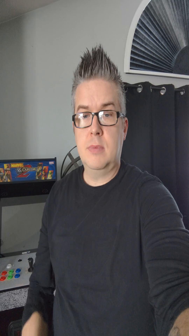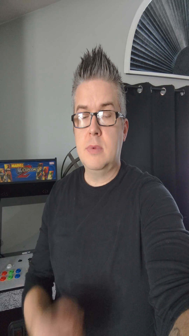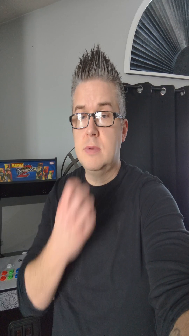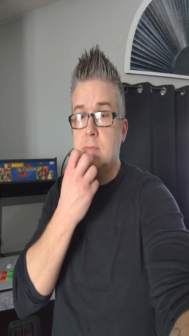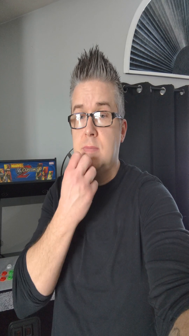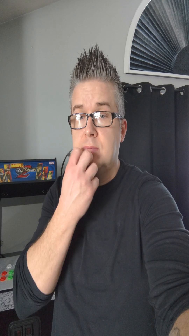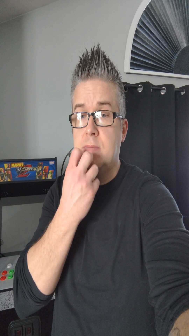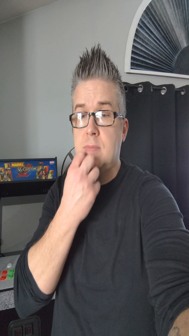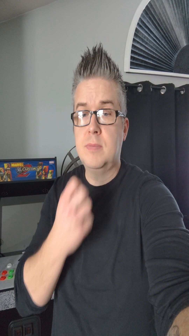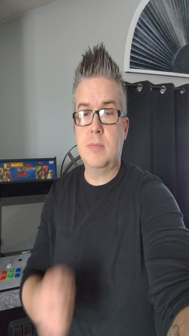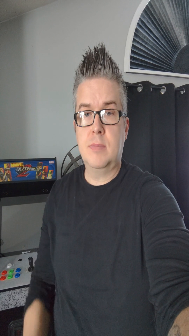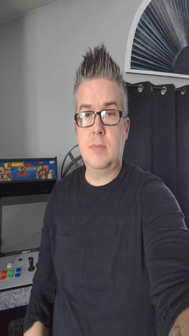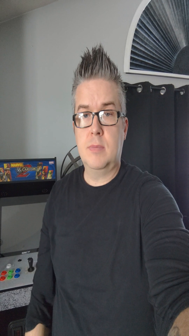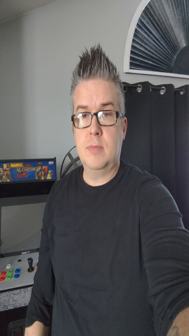underwear